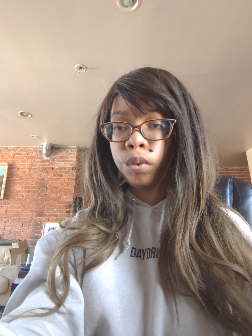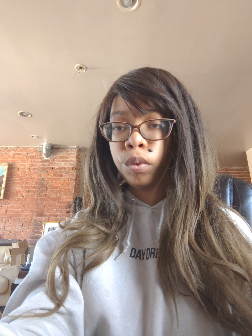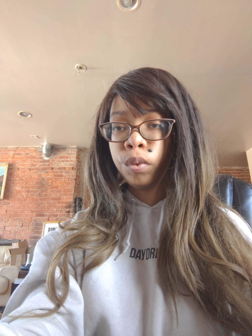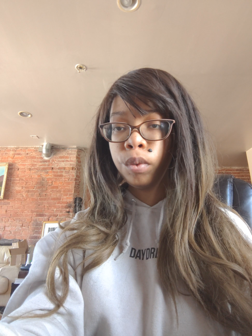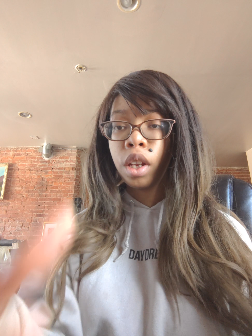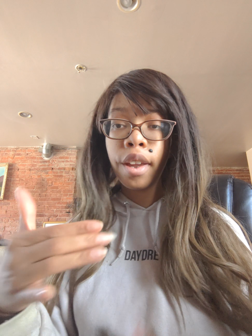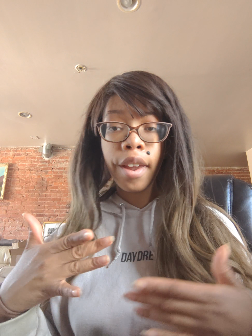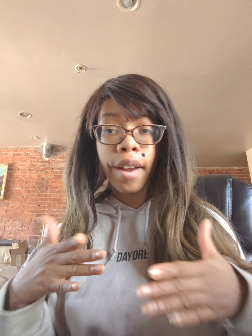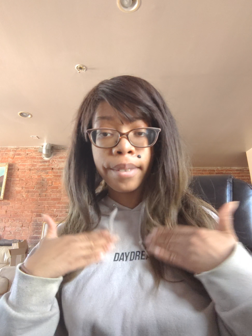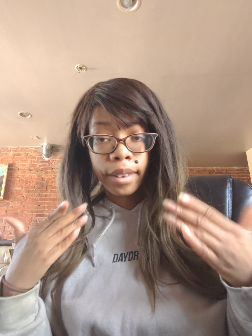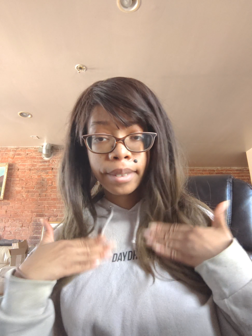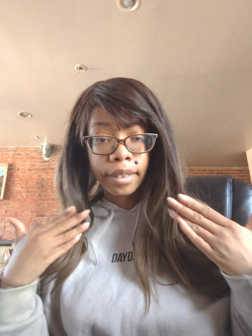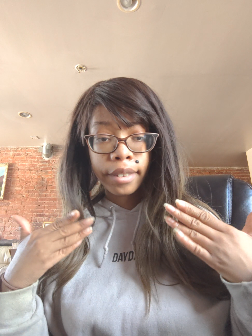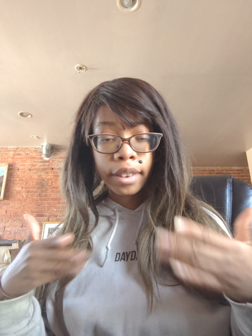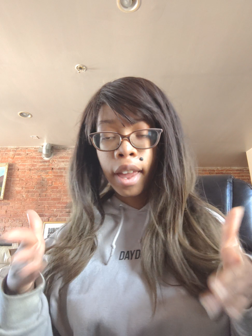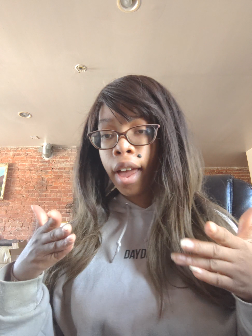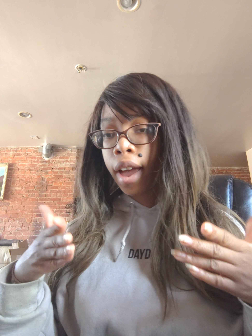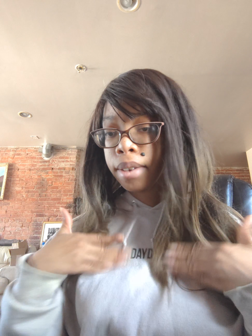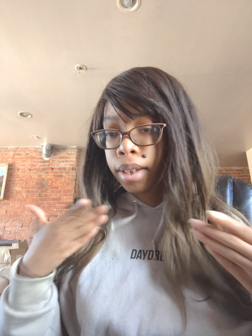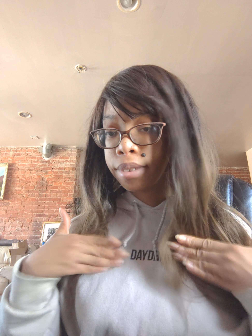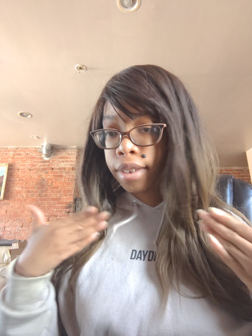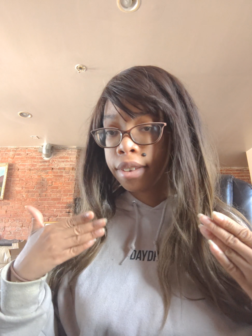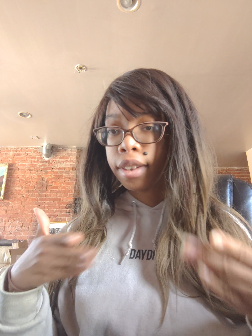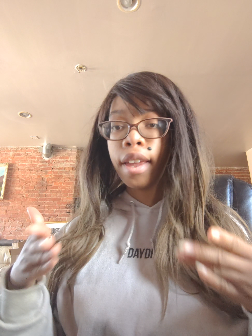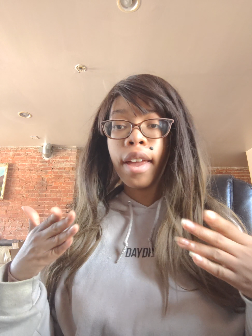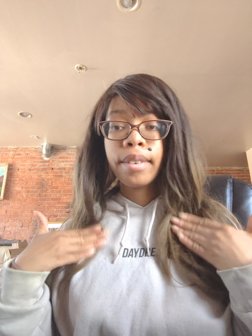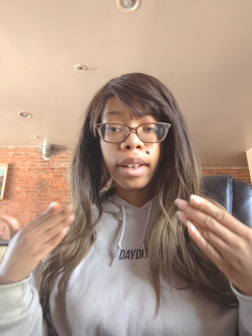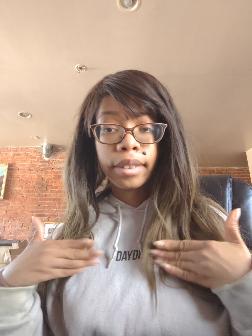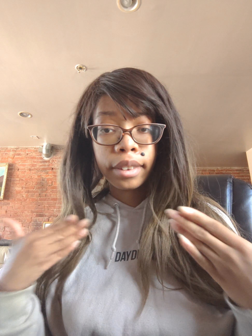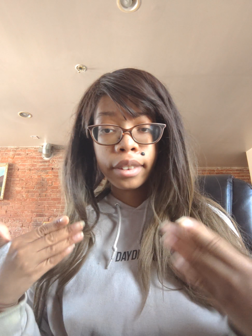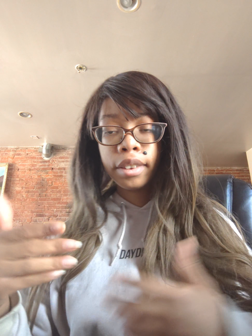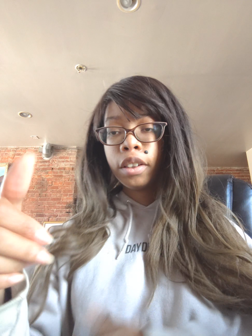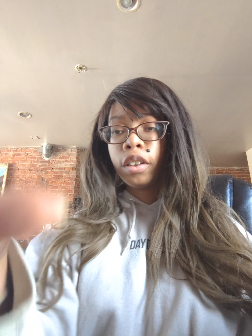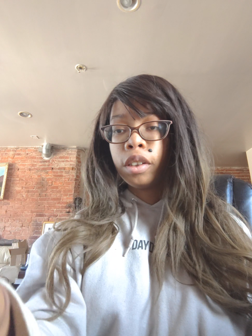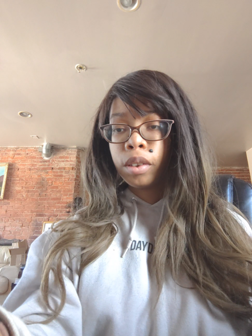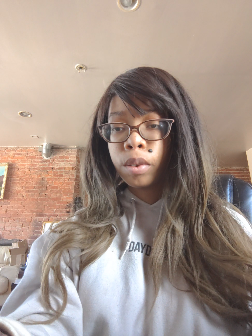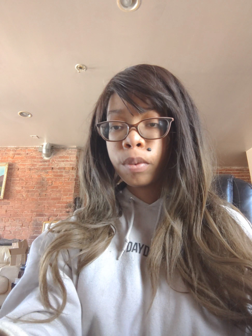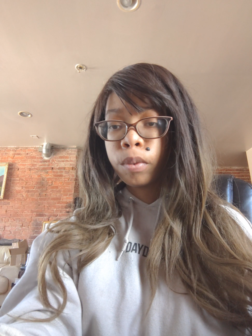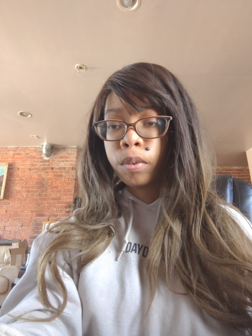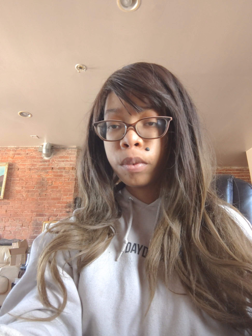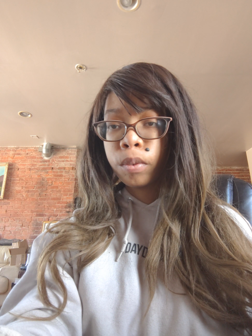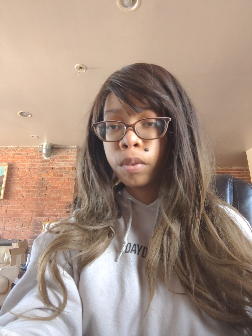happy